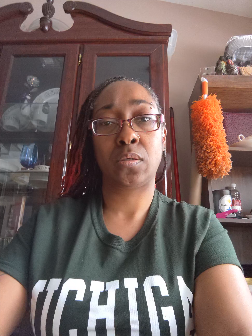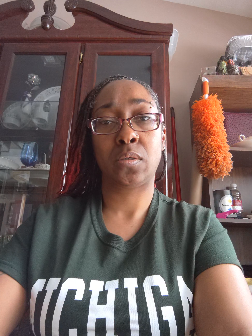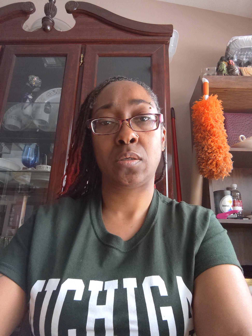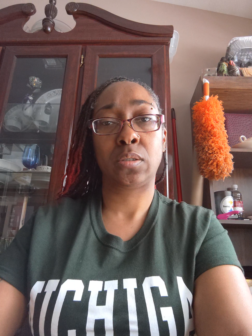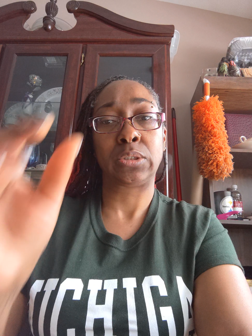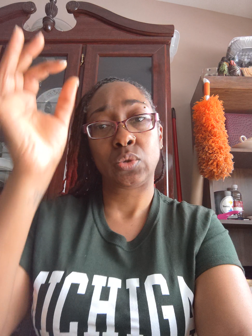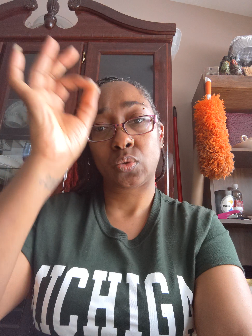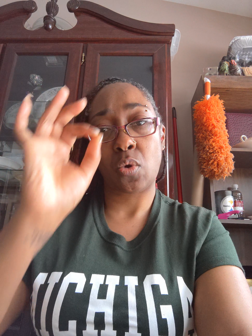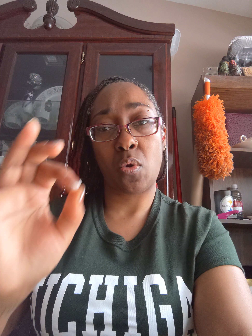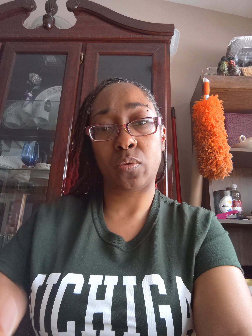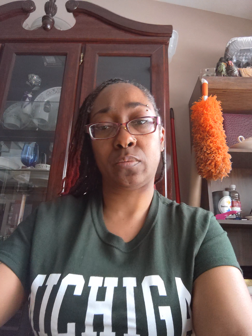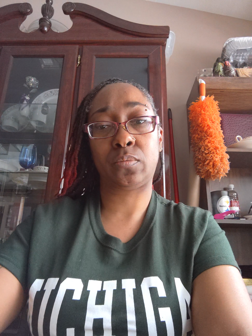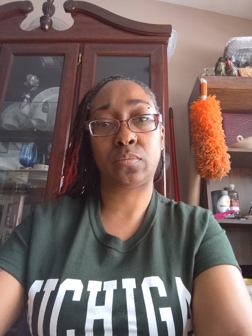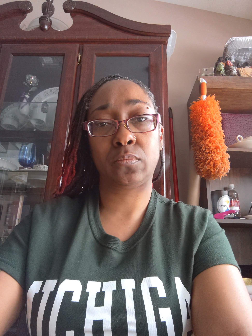snow